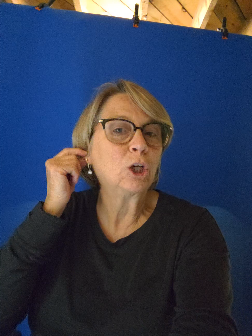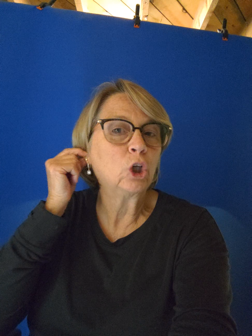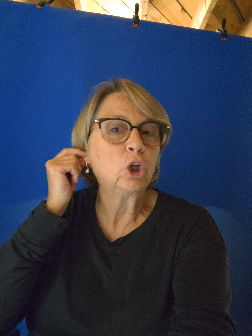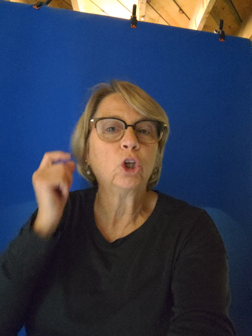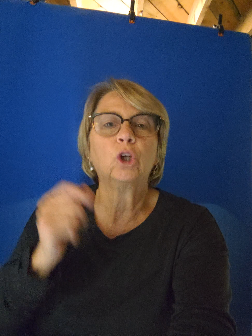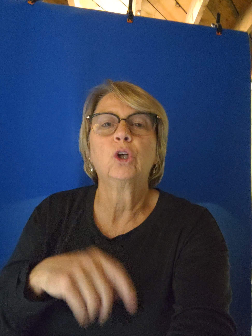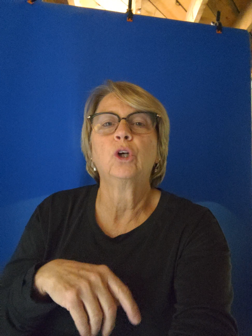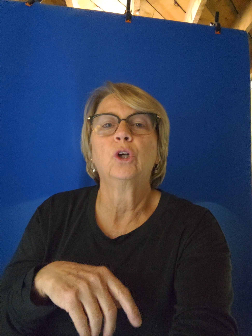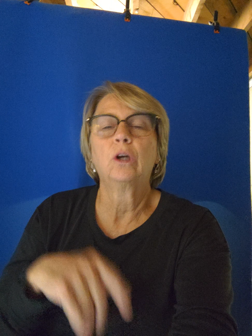ear